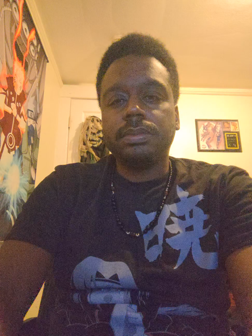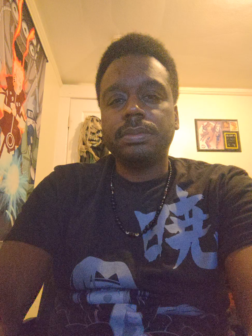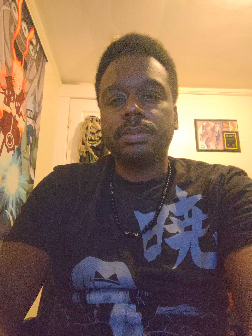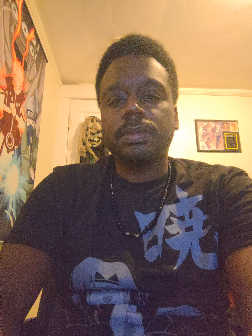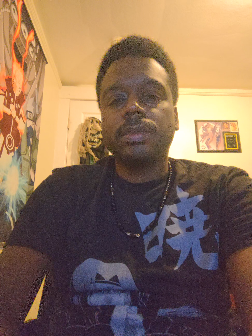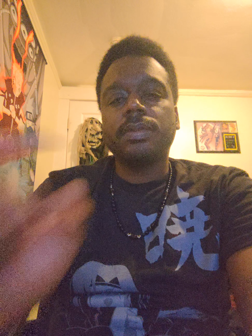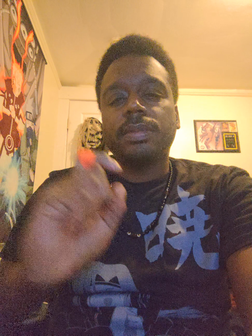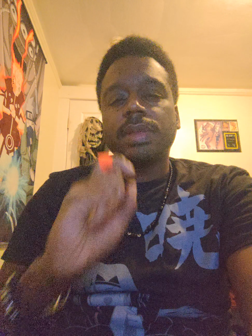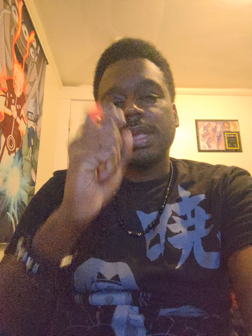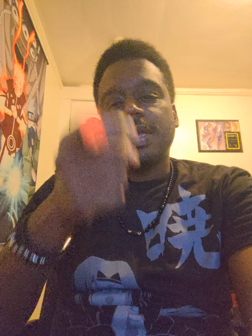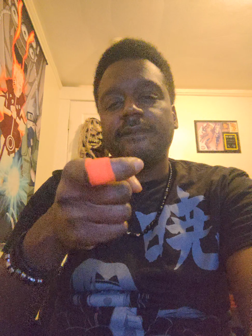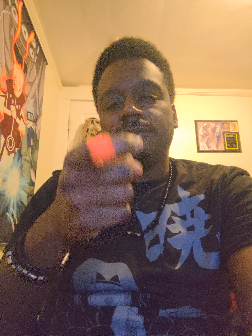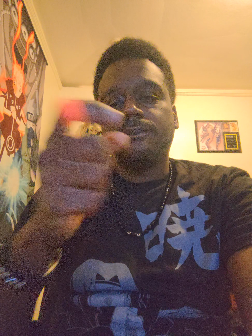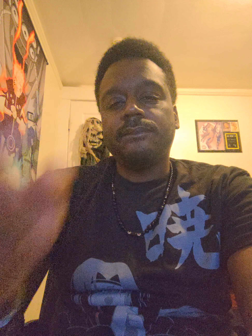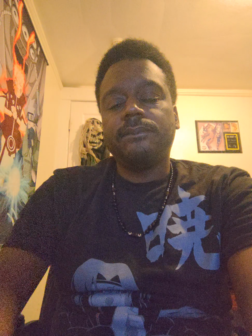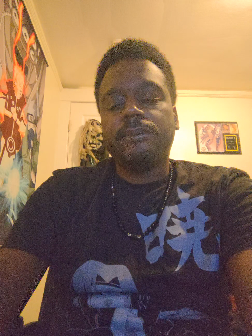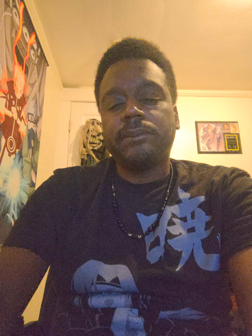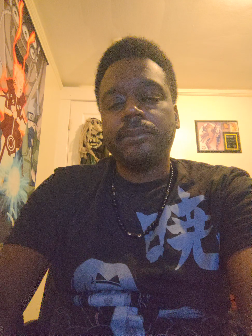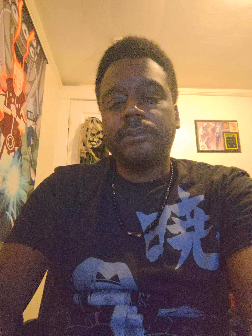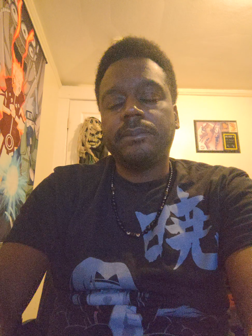gift